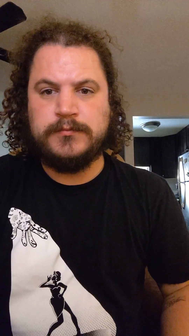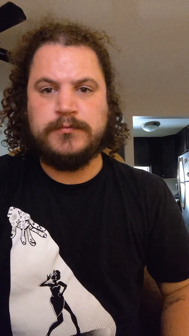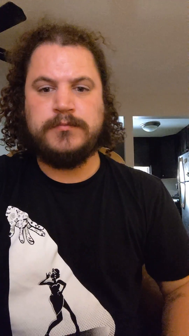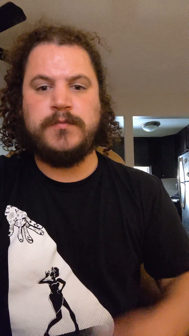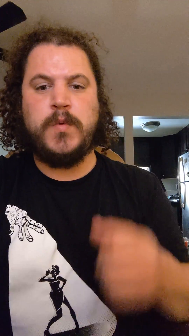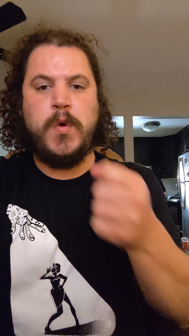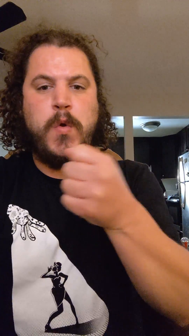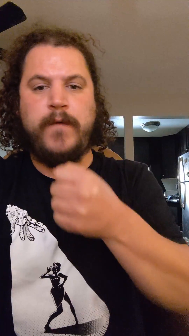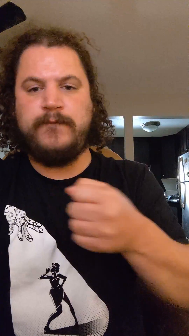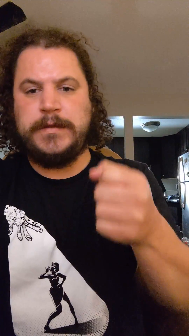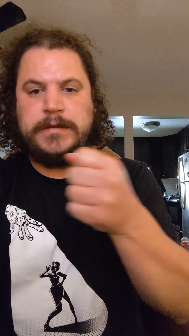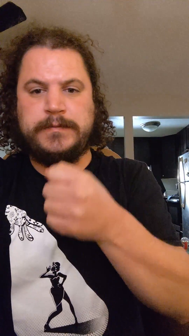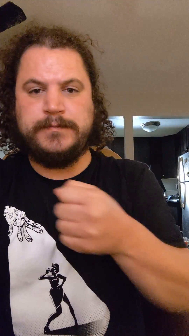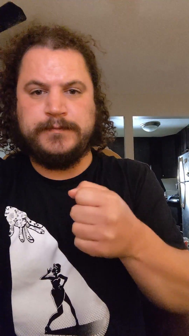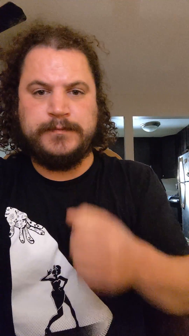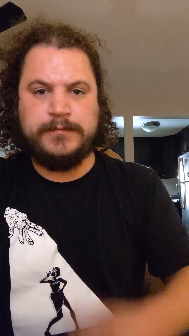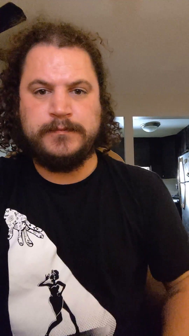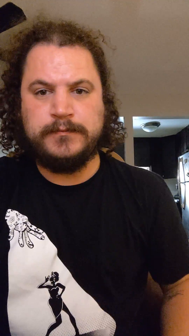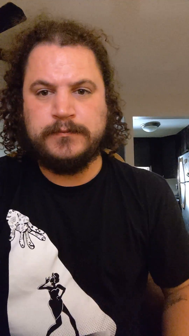coffee